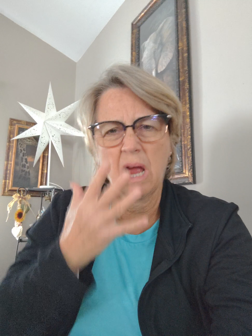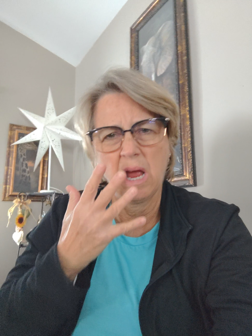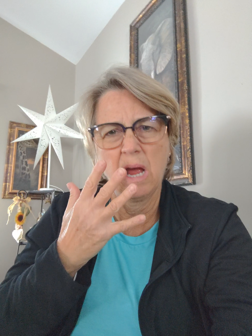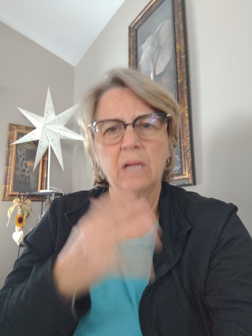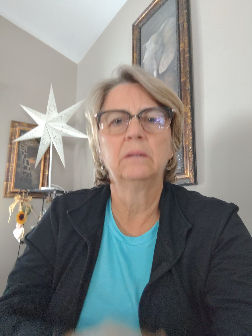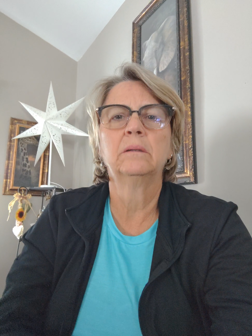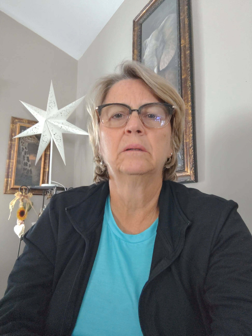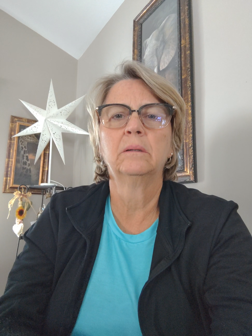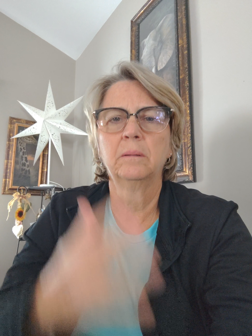sad